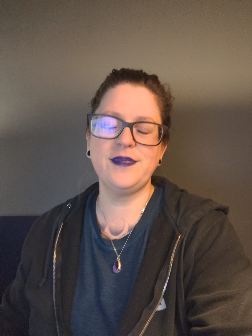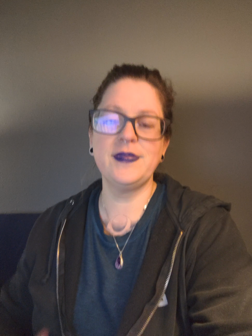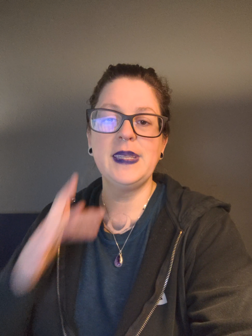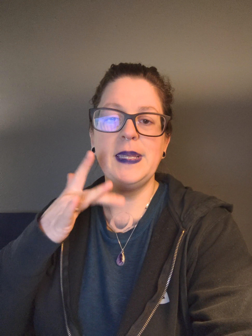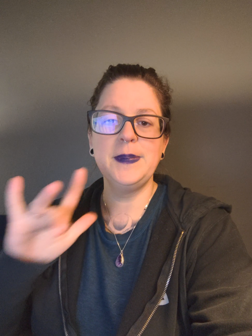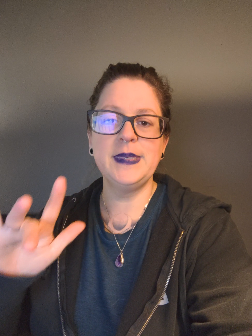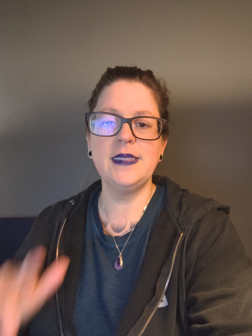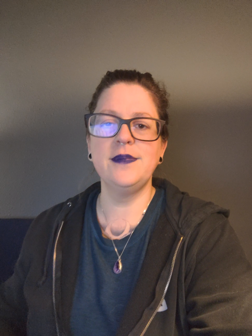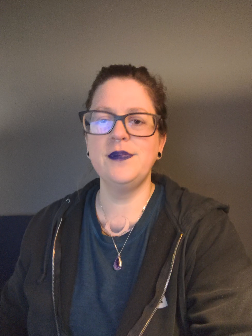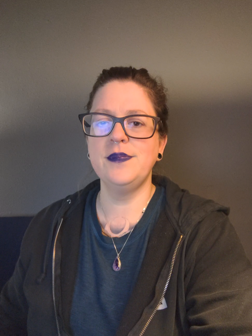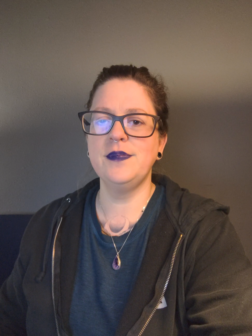empty